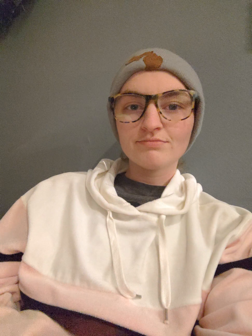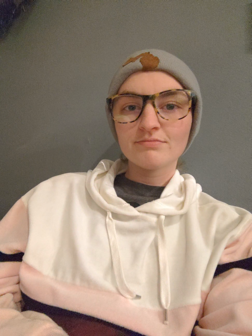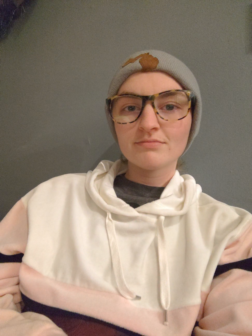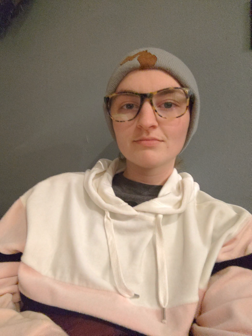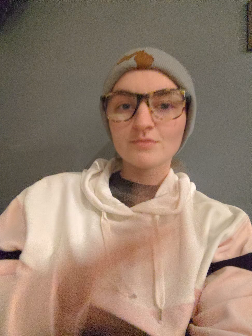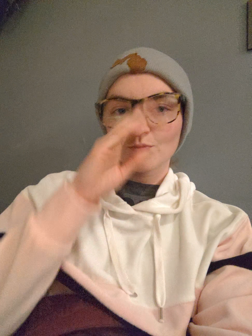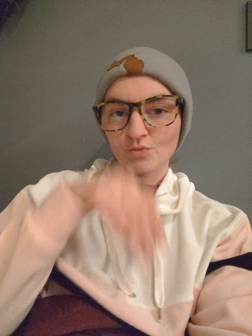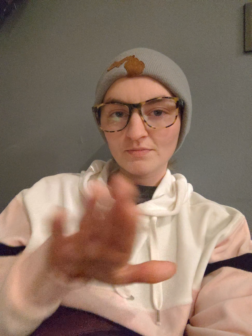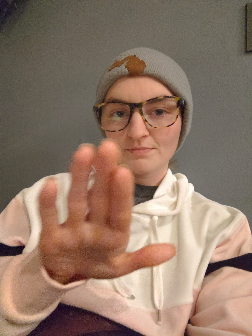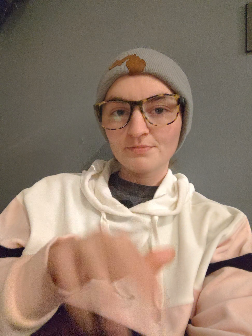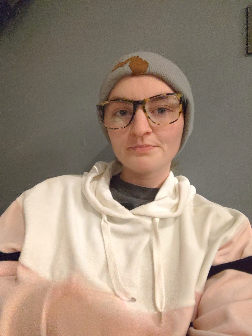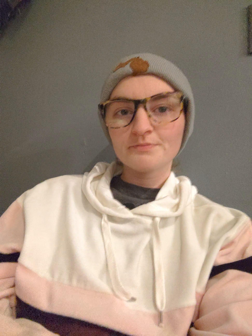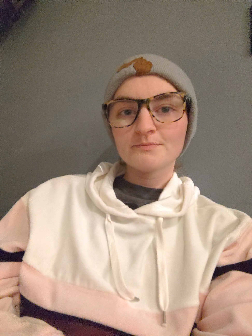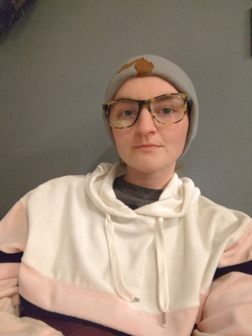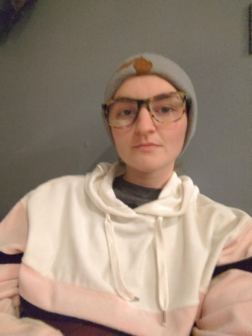elephant